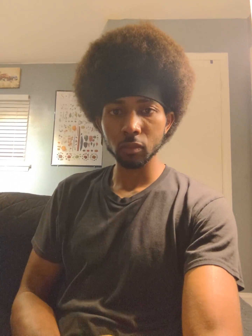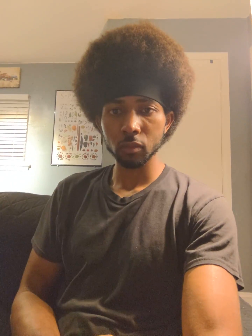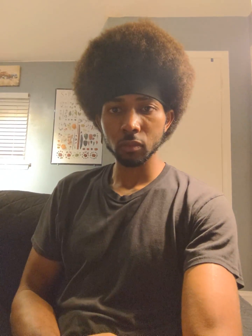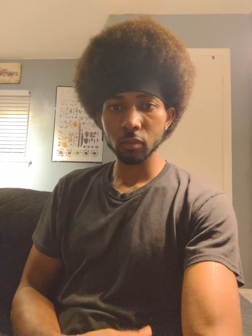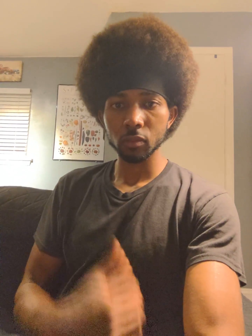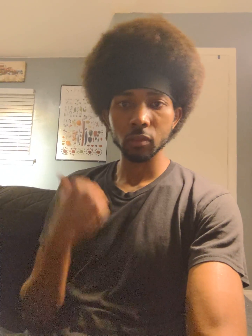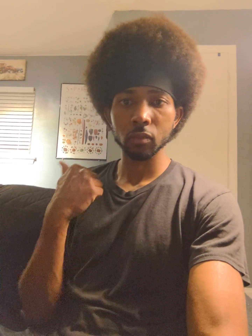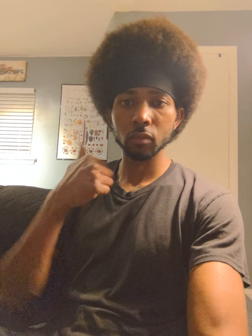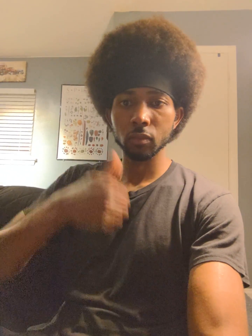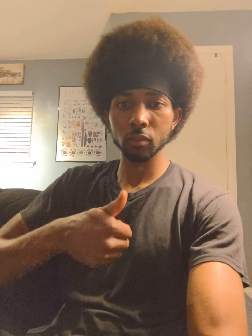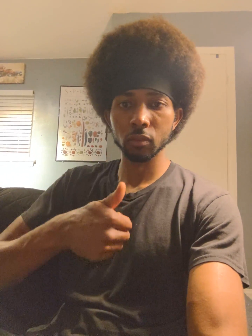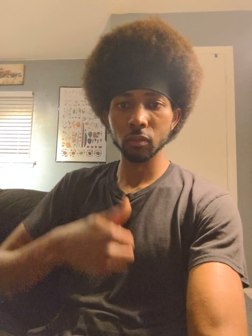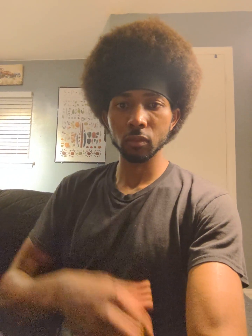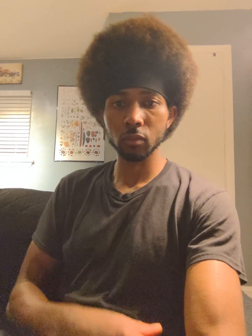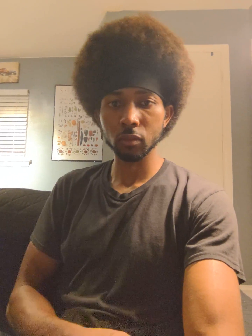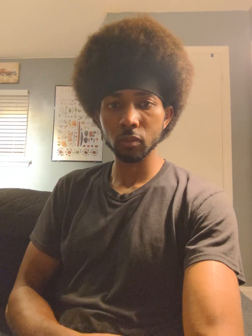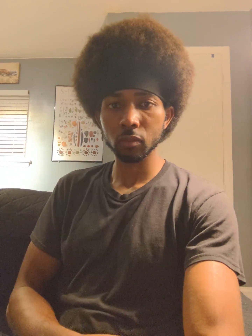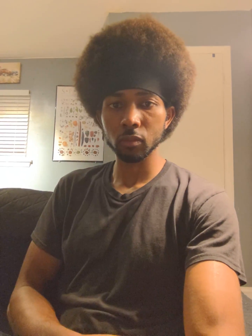coats